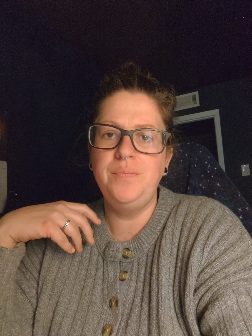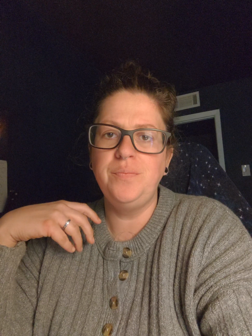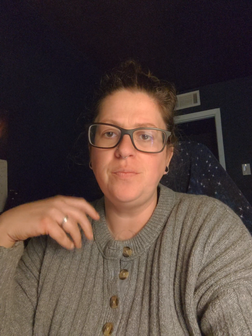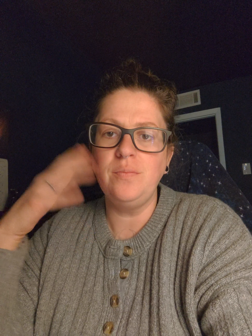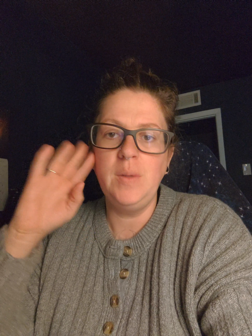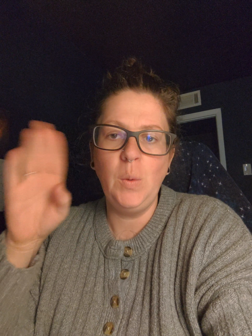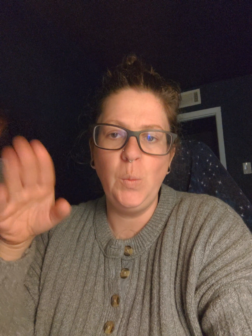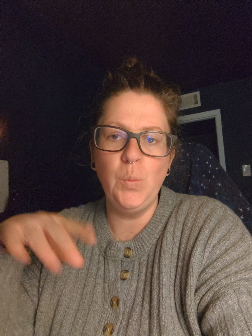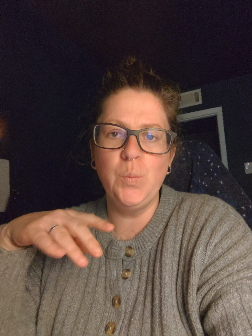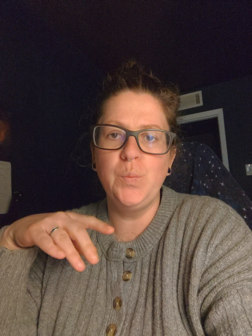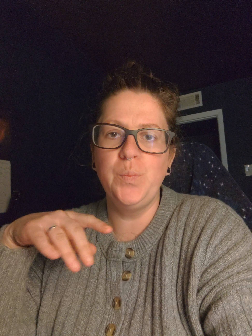hello